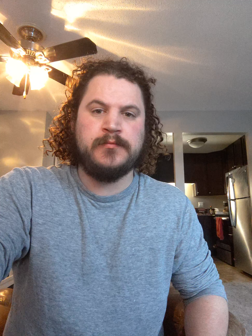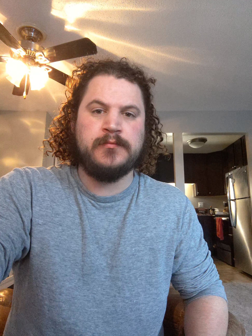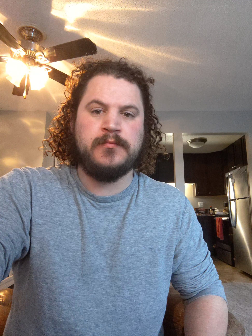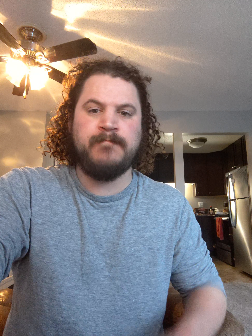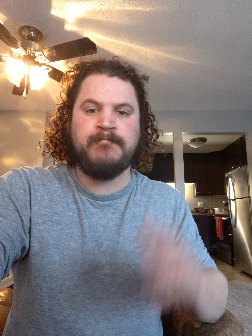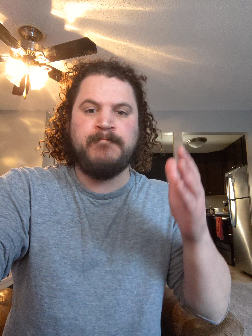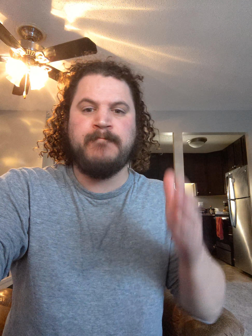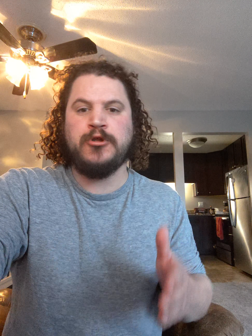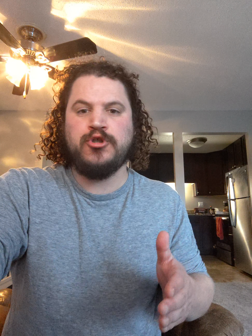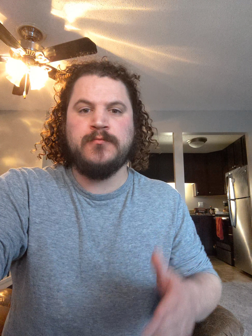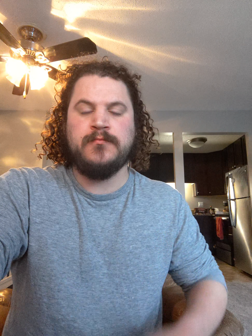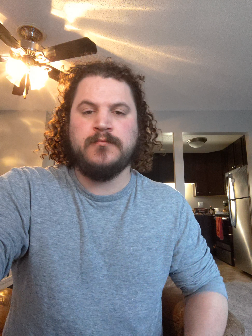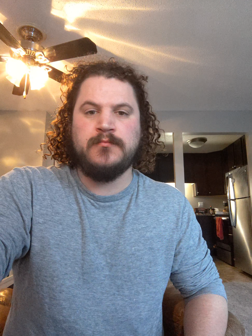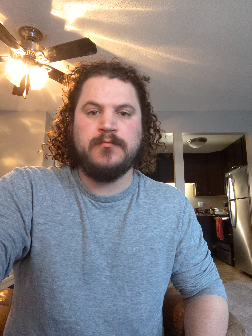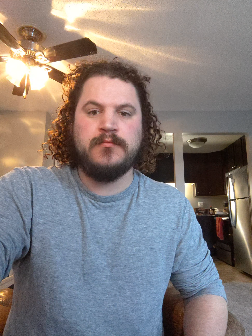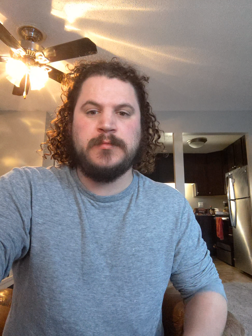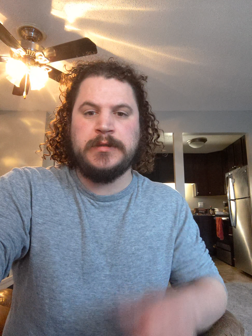person